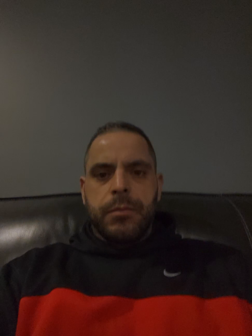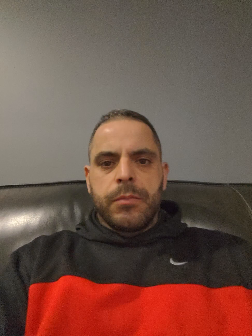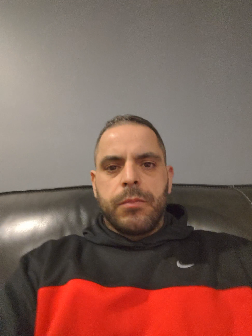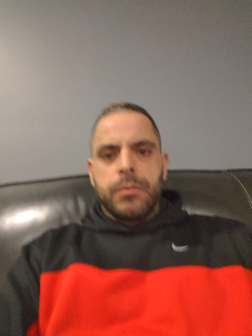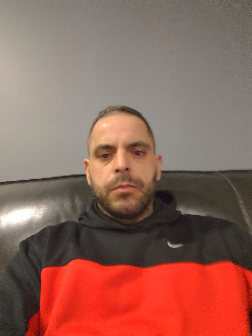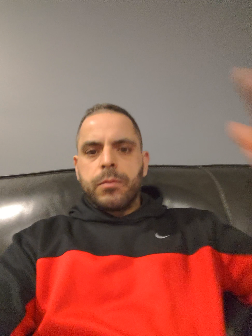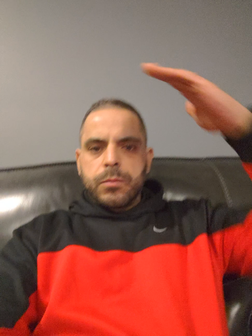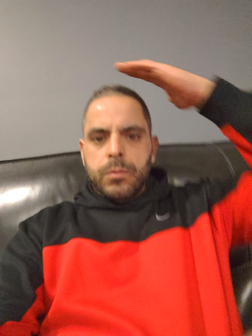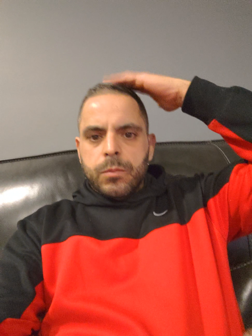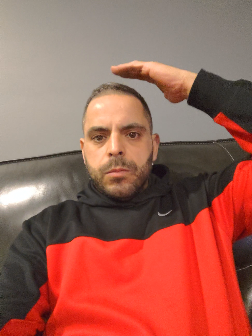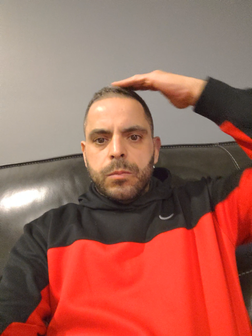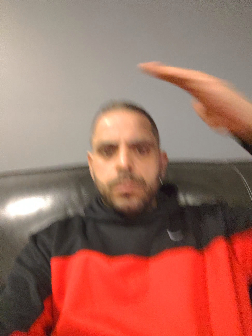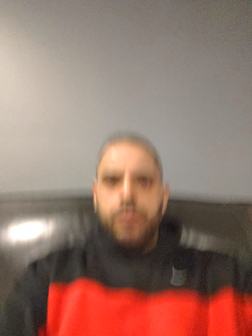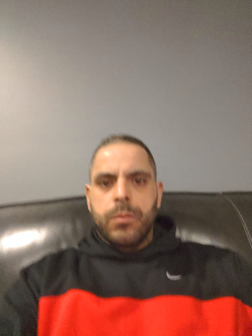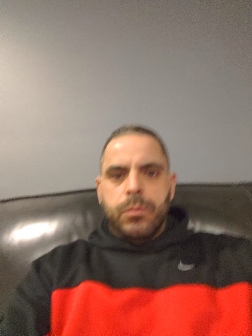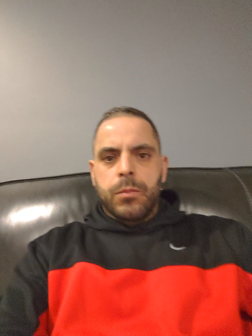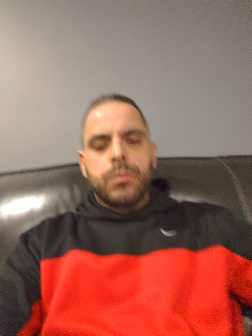hat